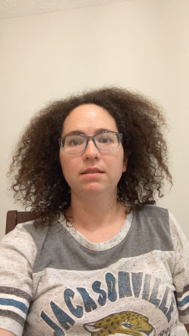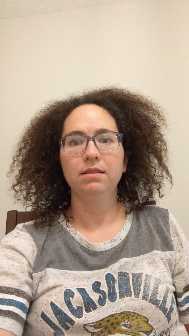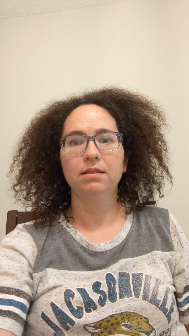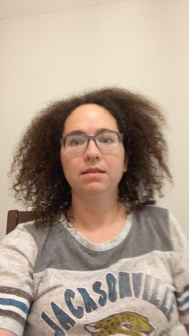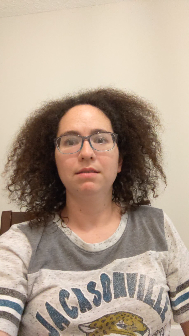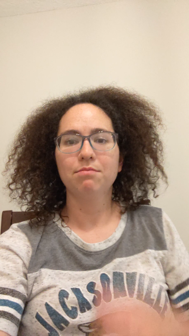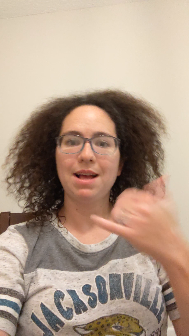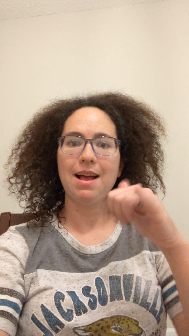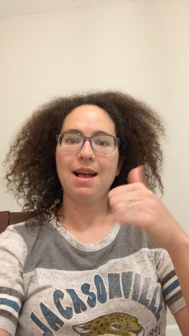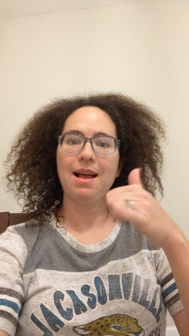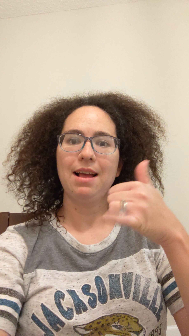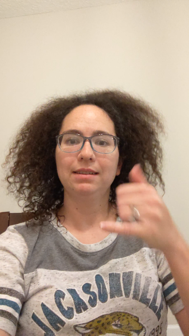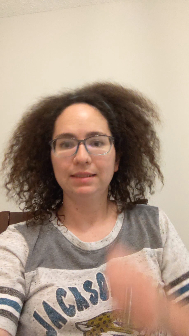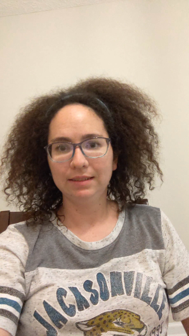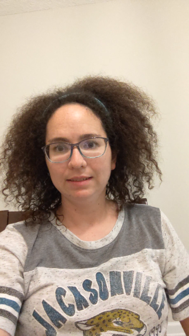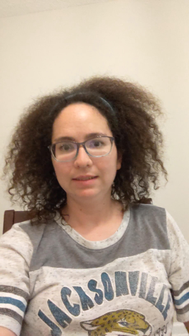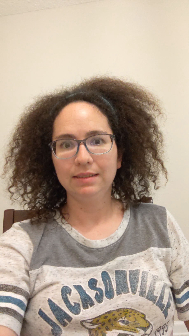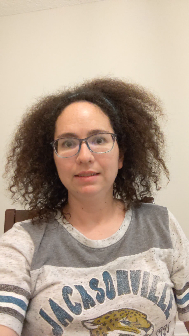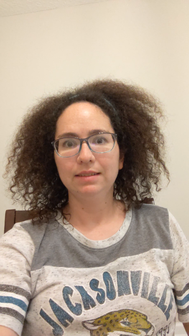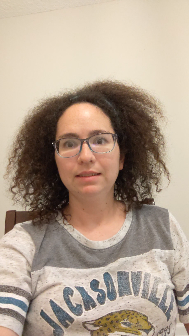party